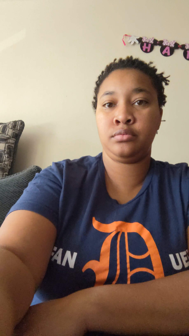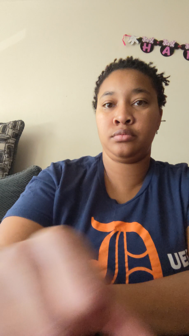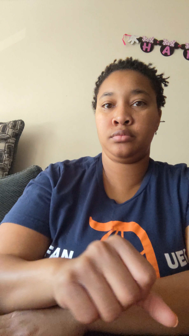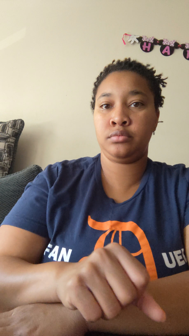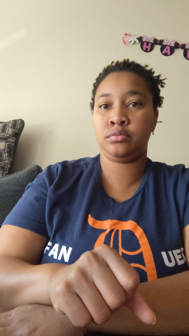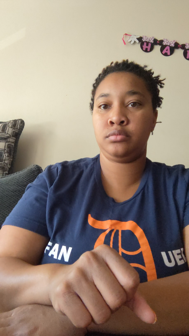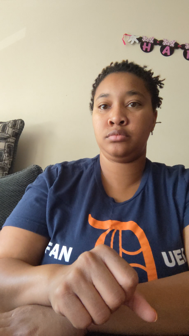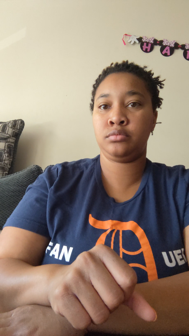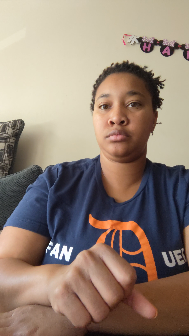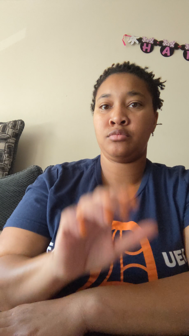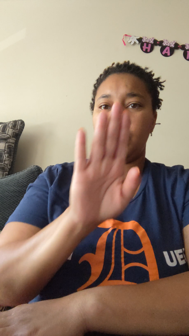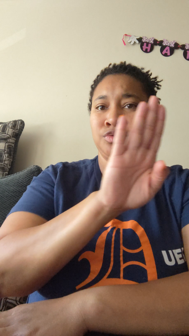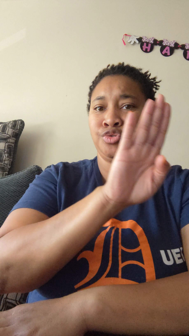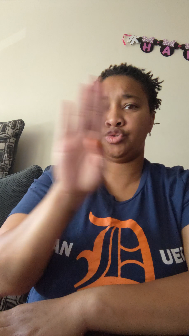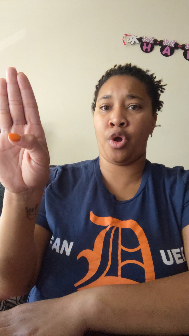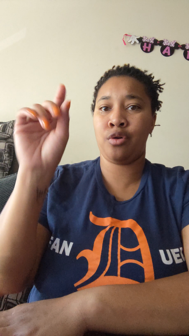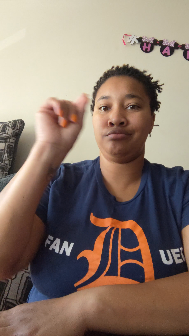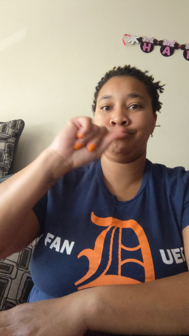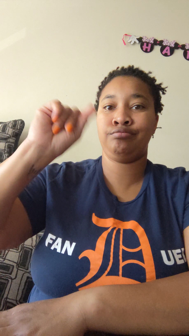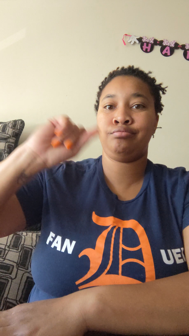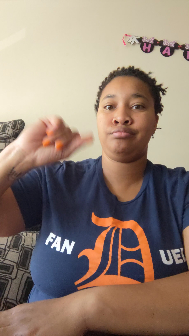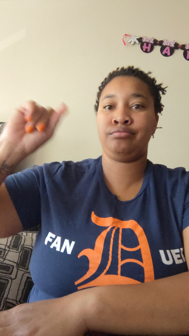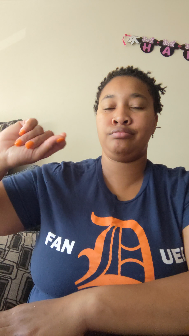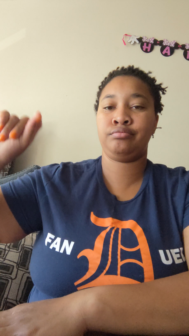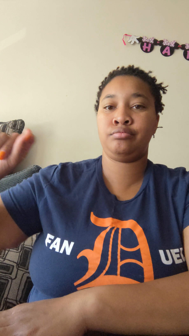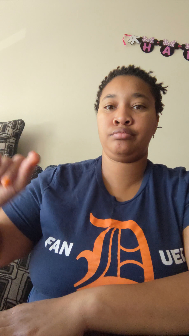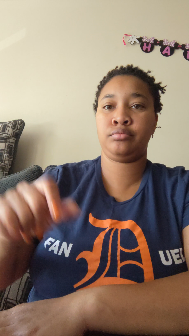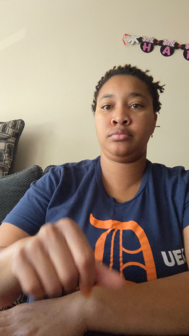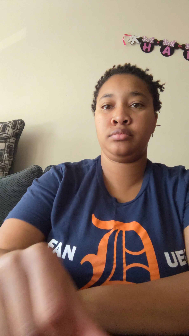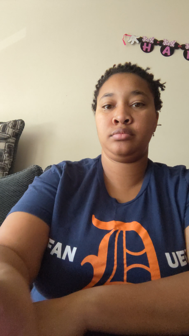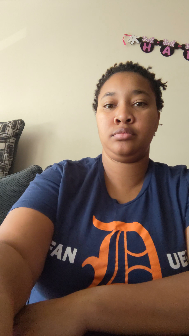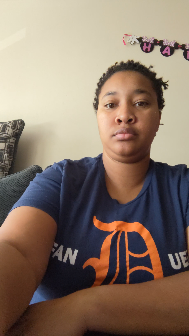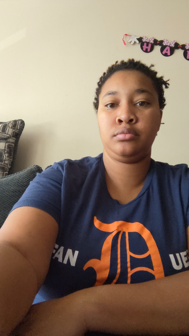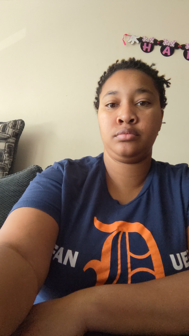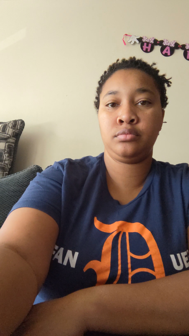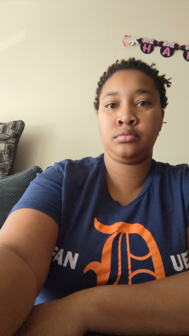chalk